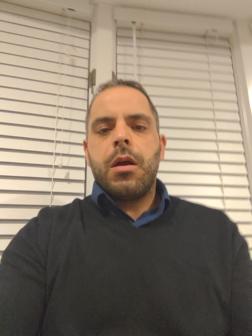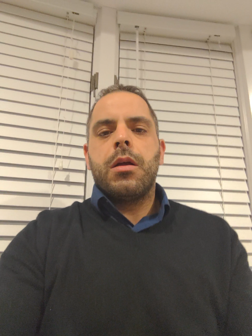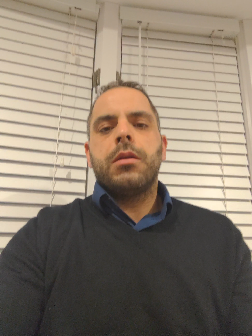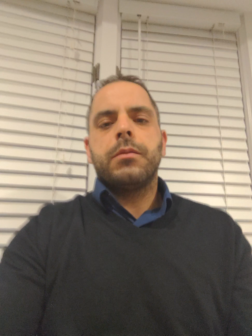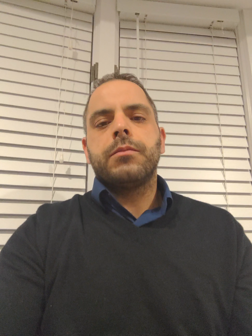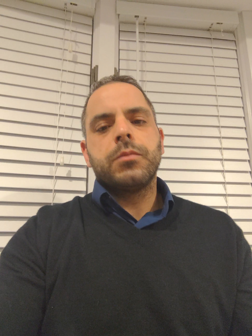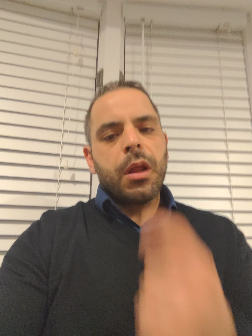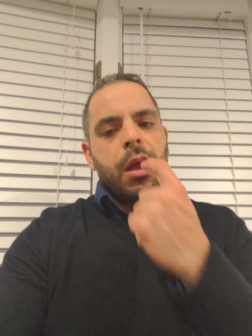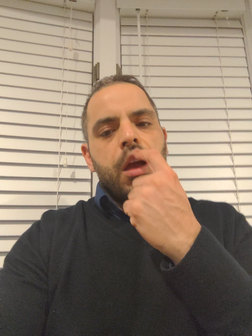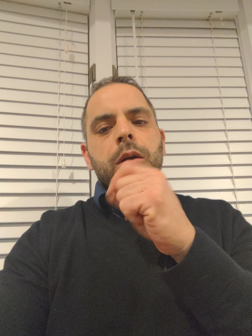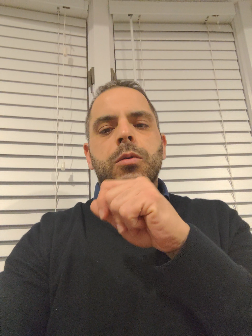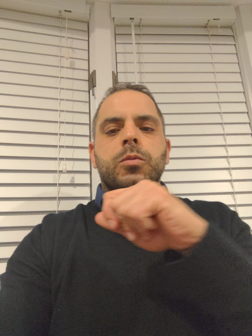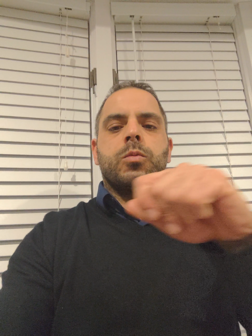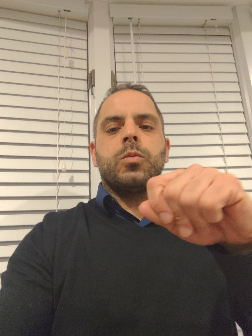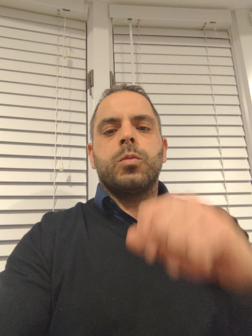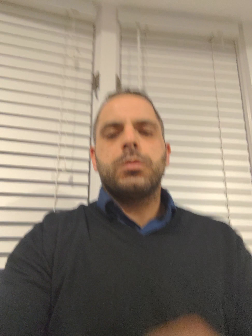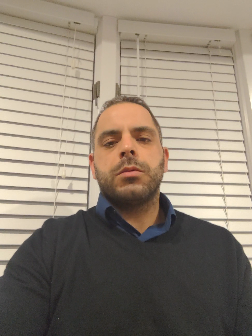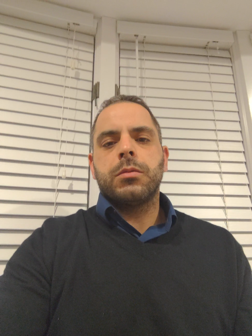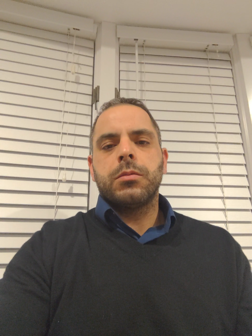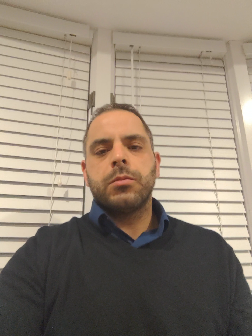toothbrush